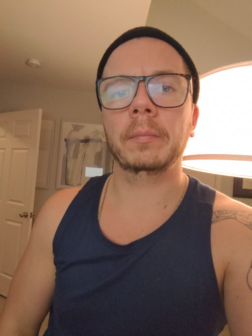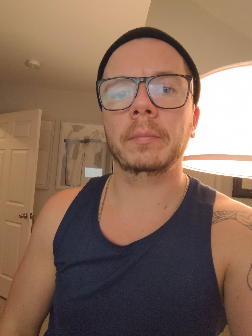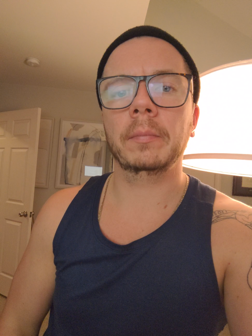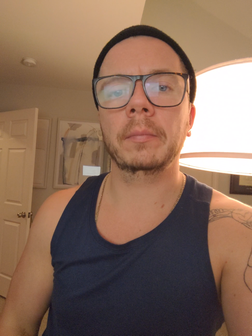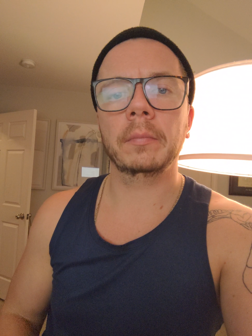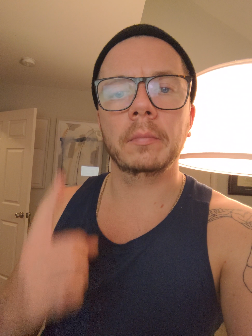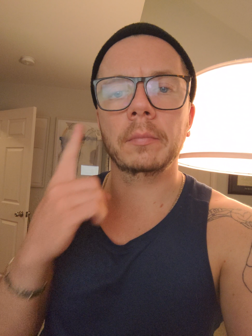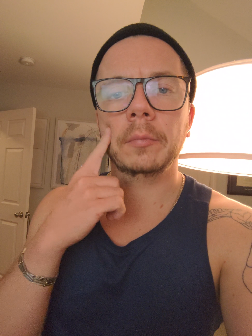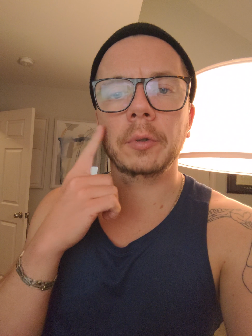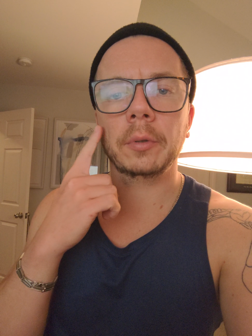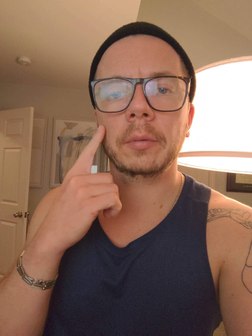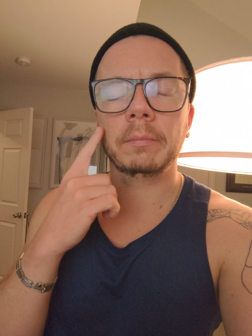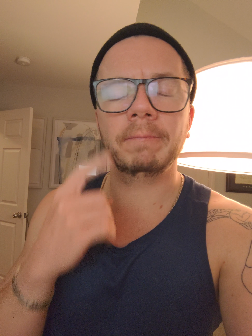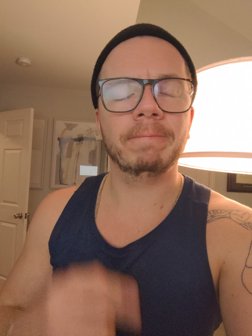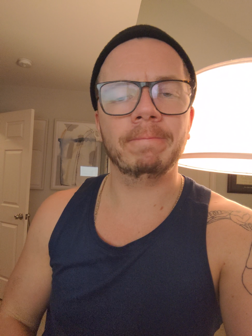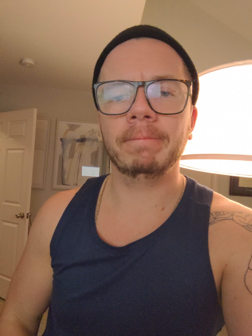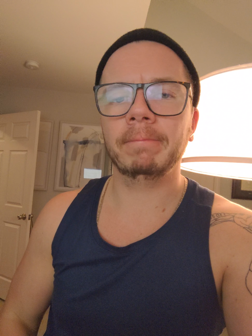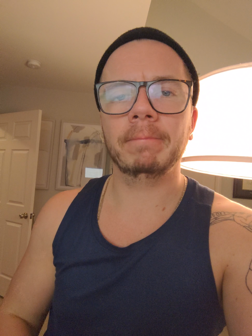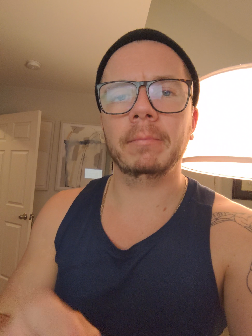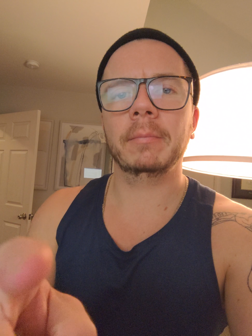chin